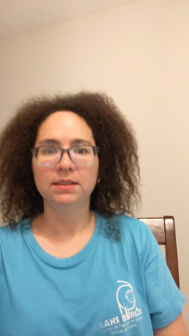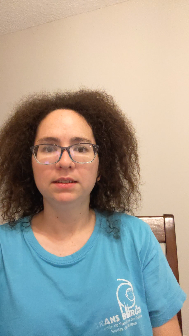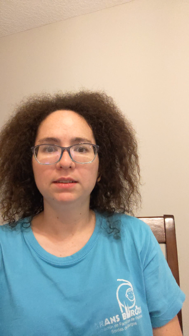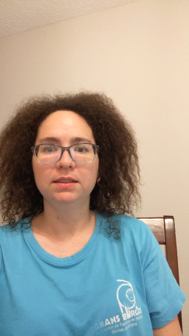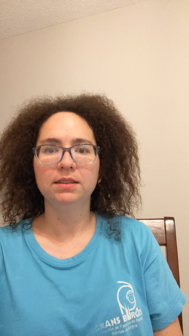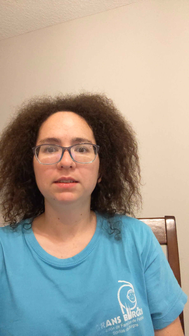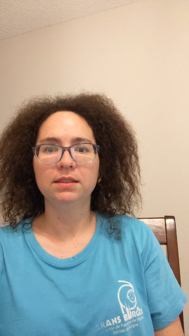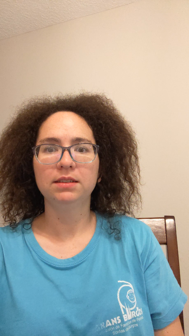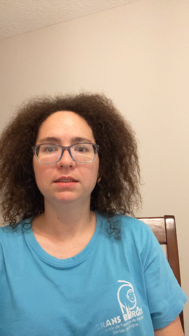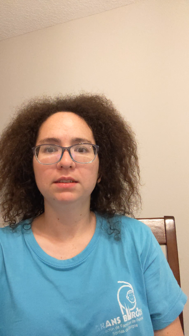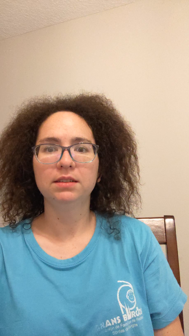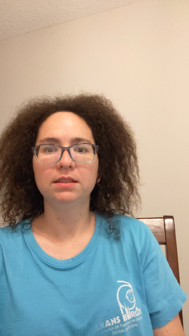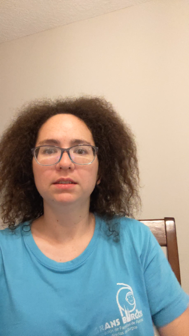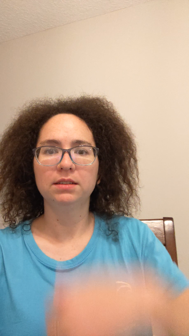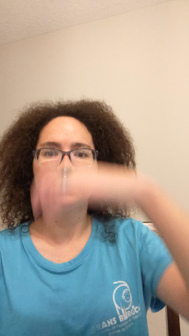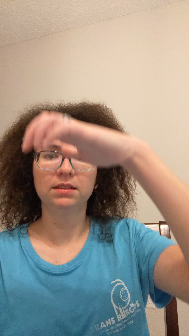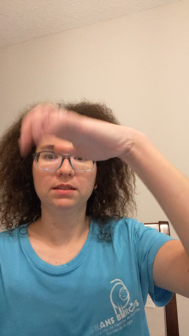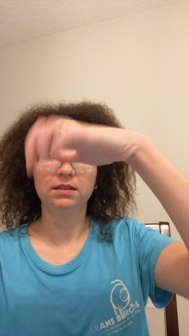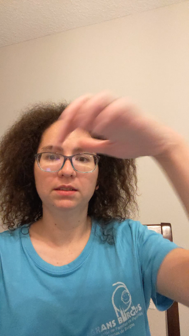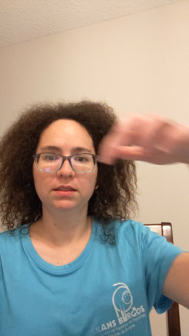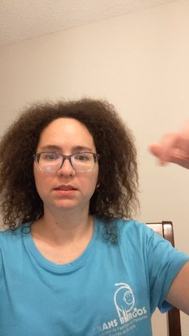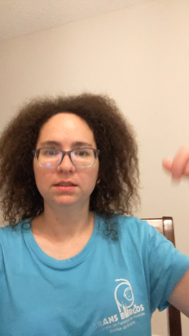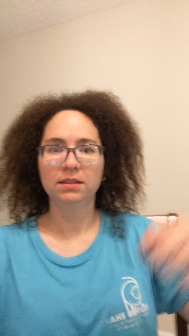grapes